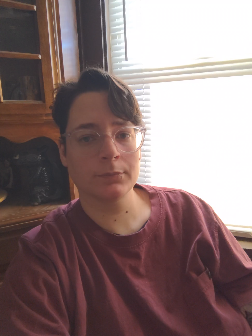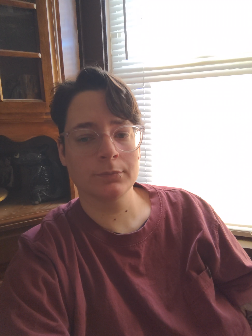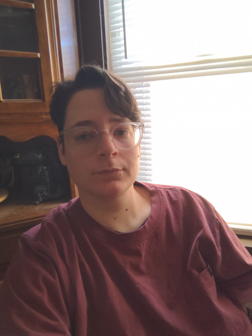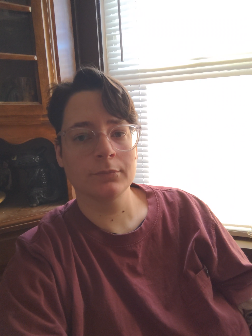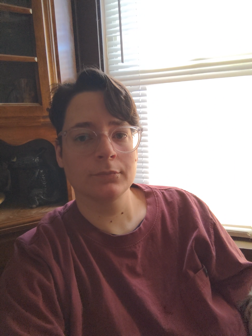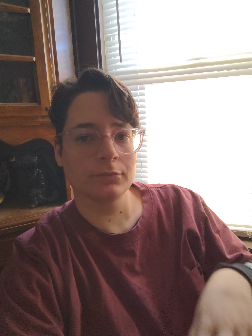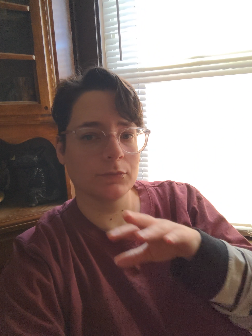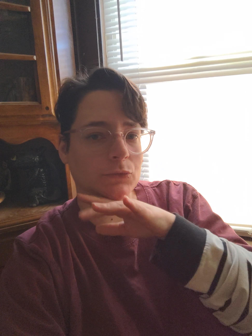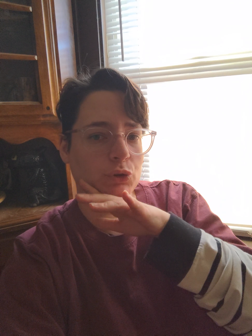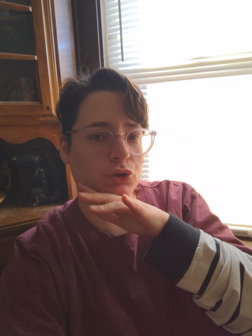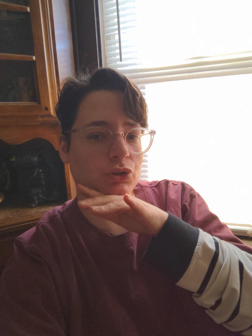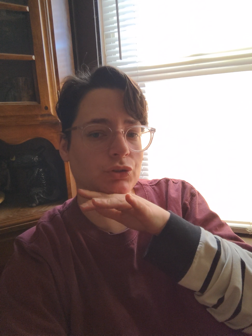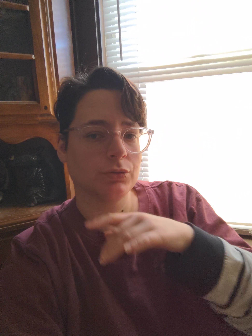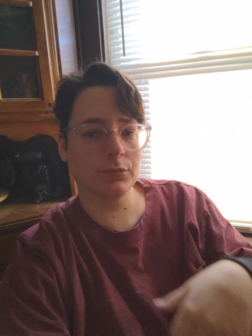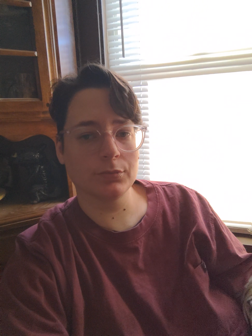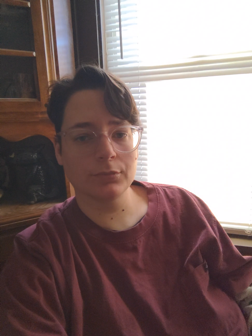dirty